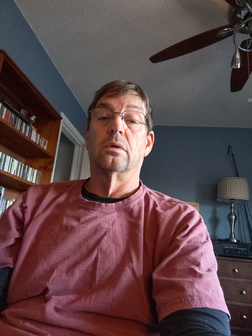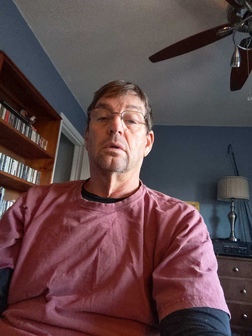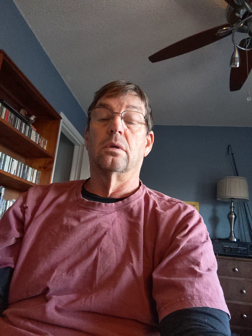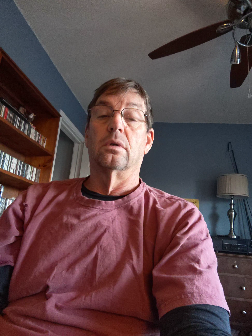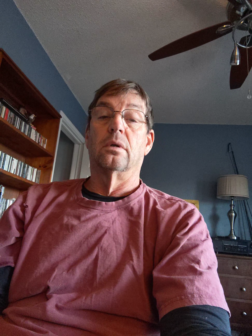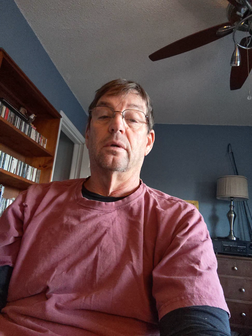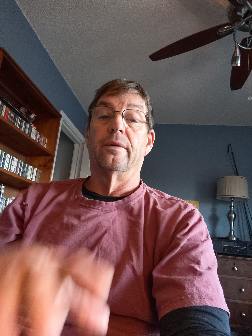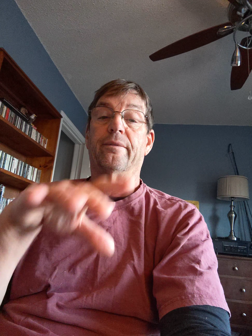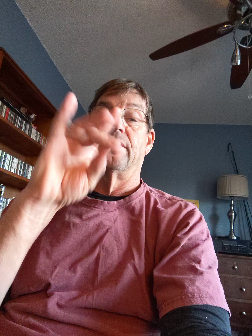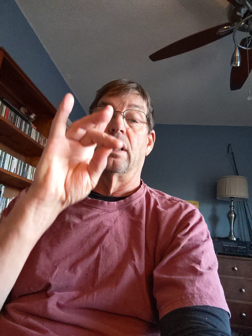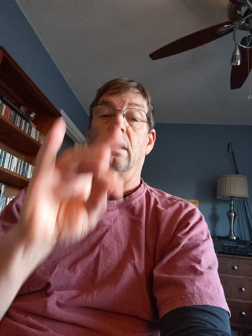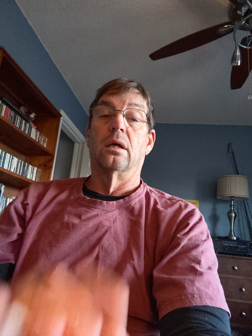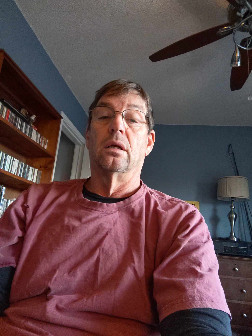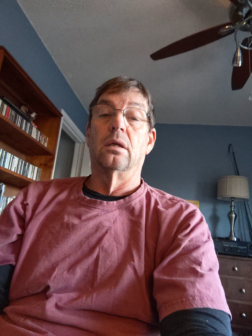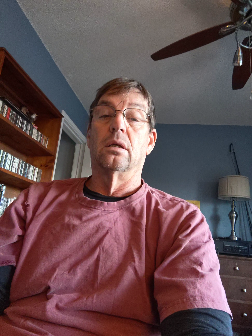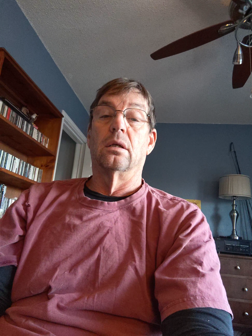find